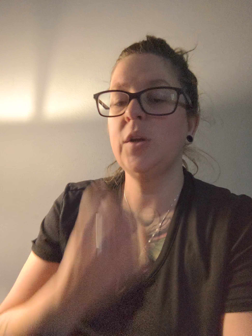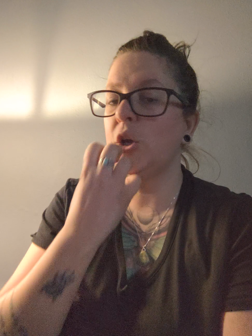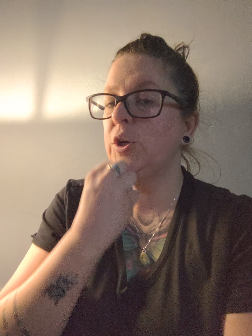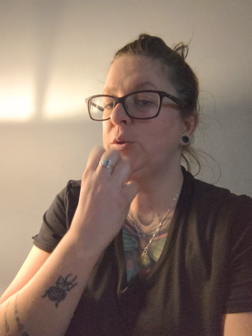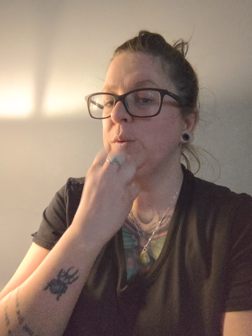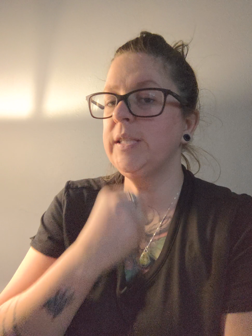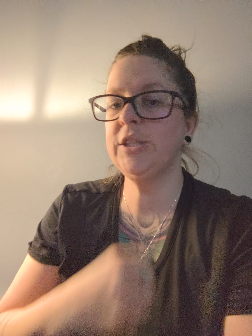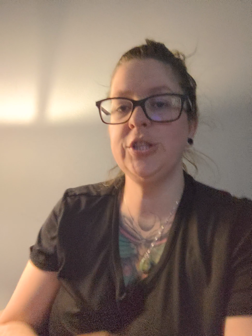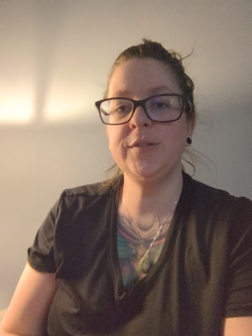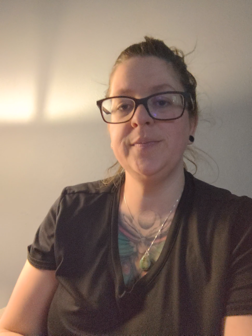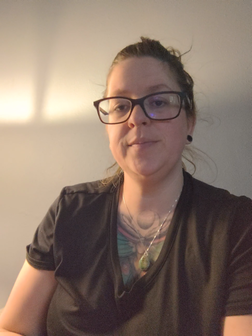underwear